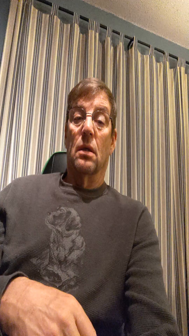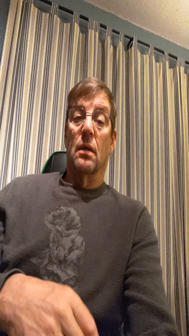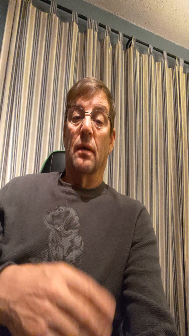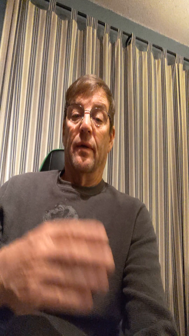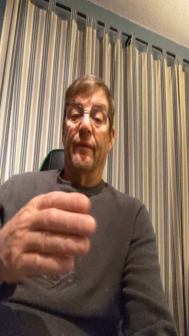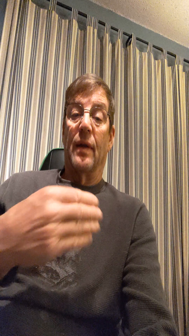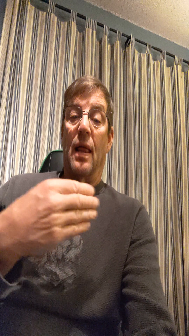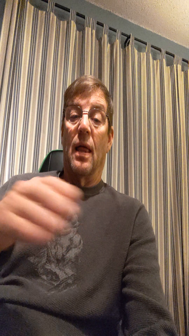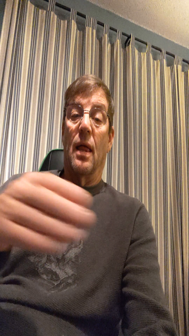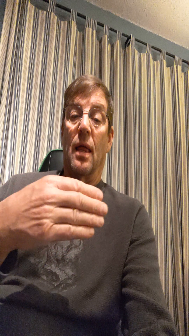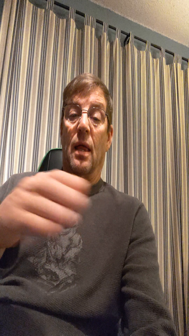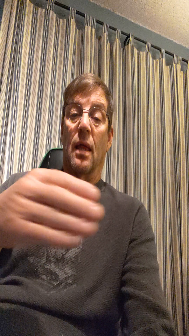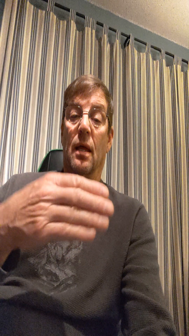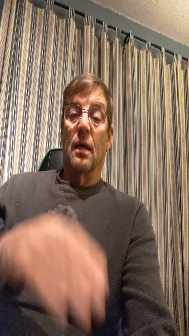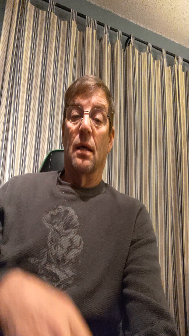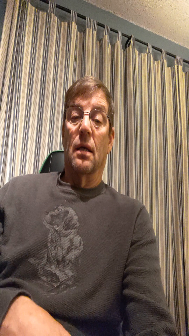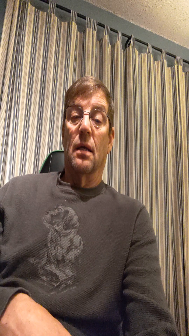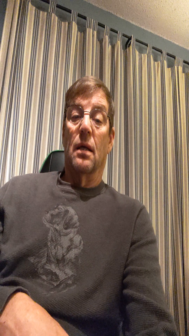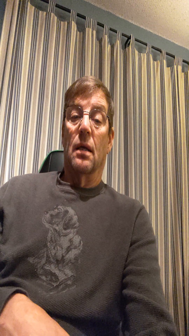flag